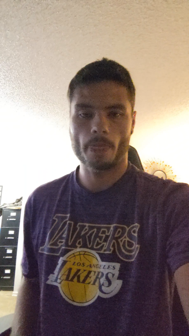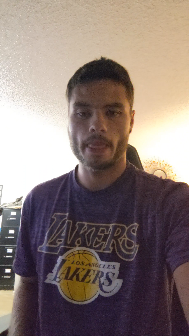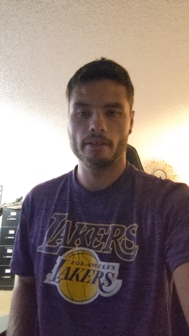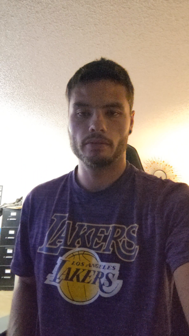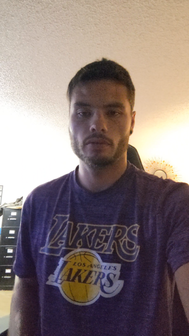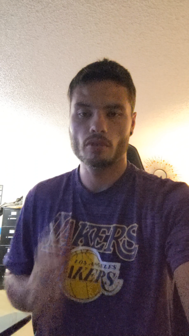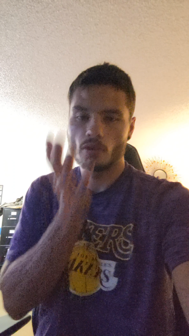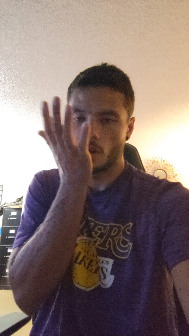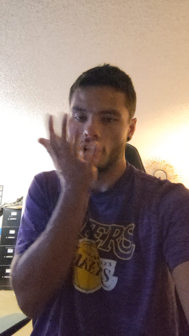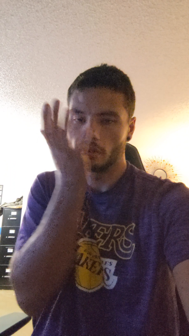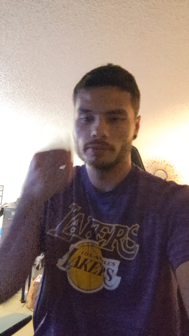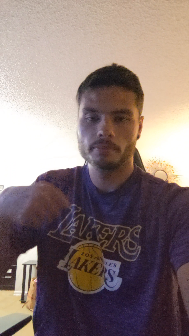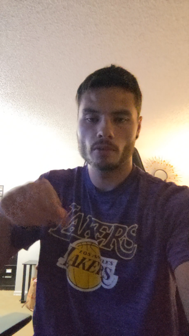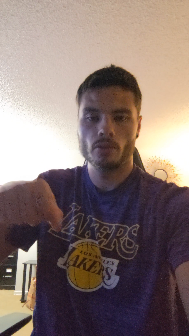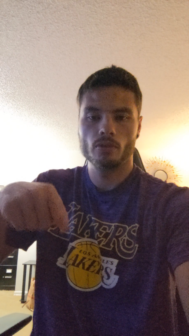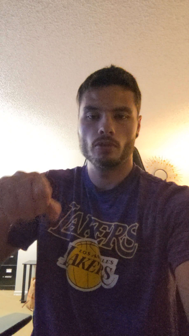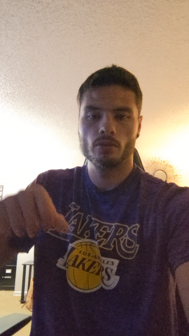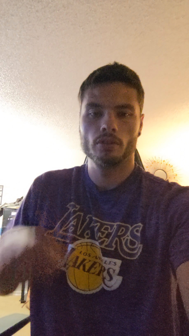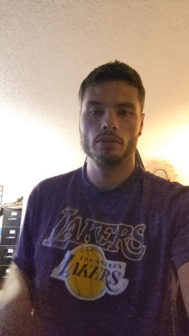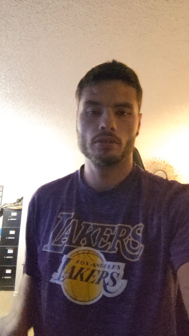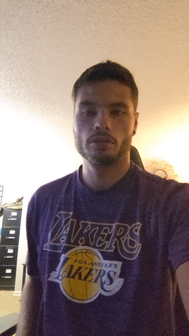lawn mower